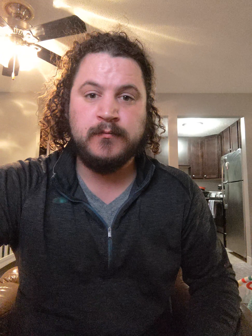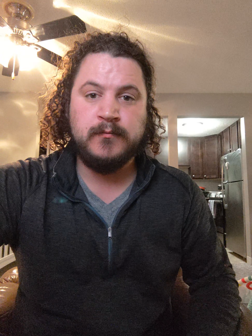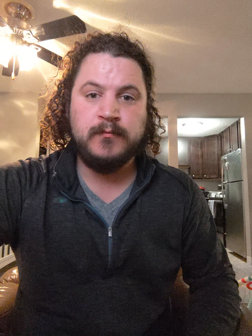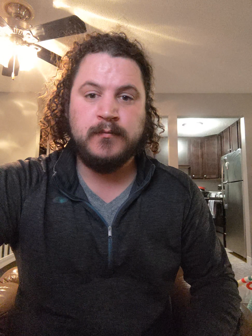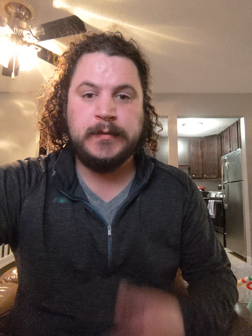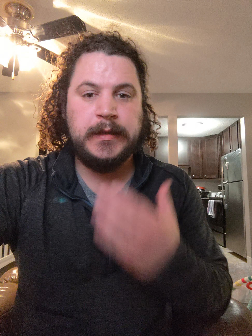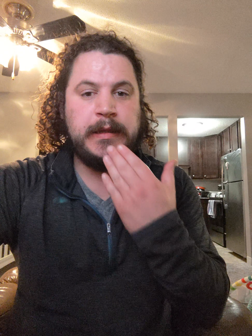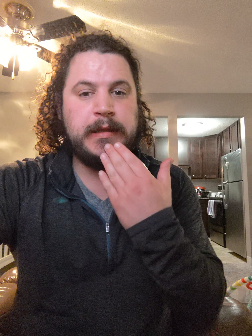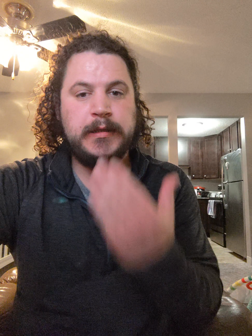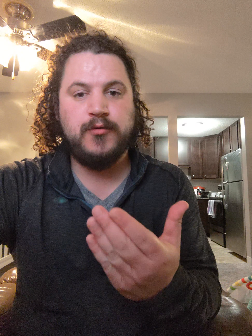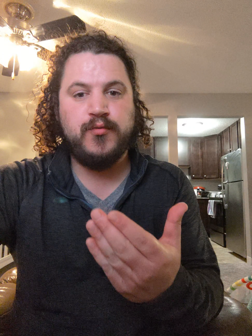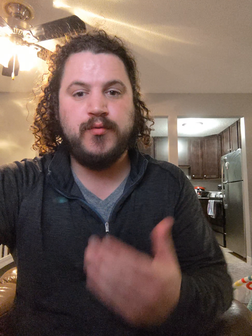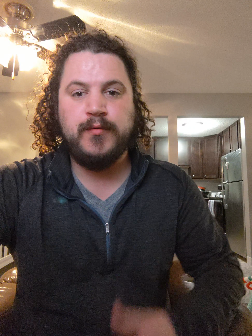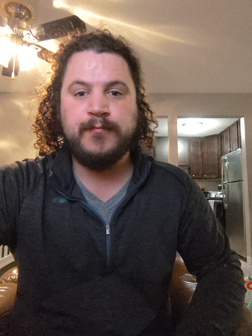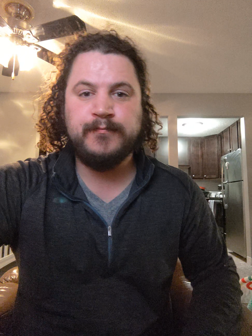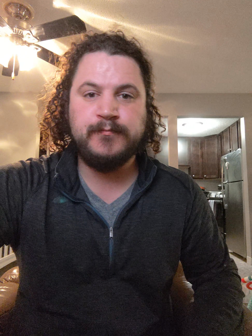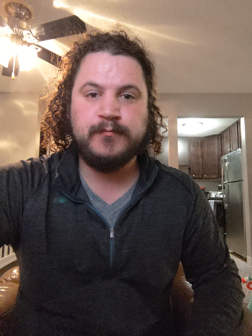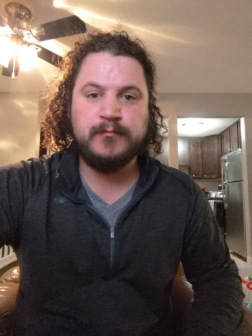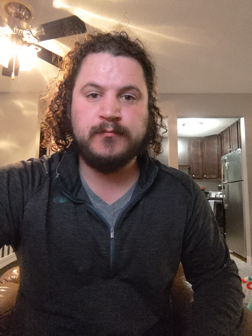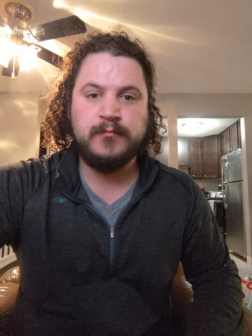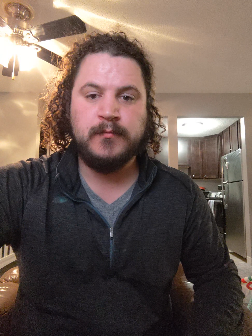thank you